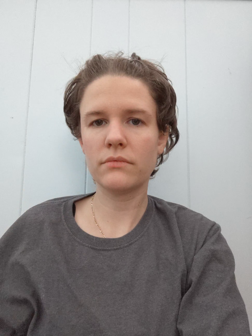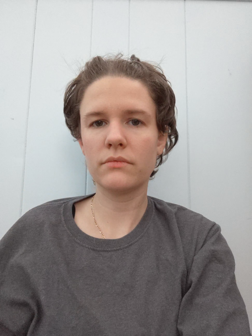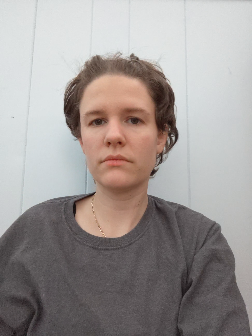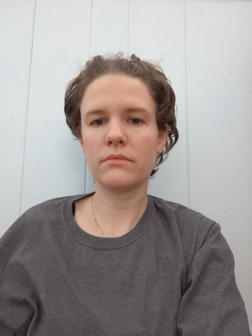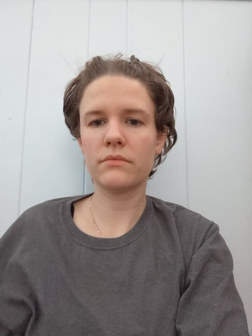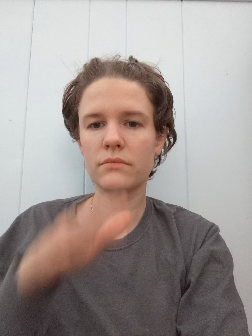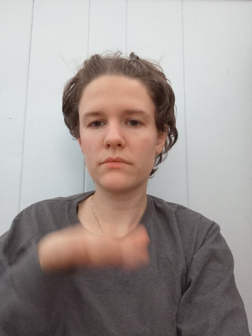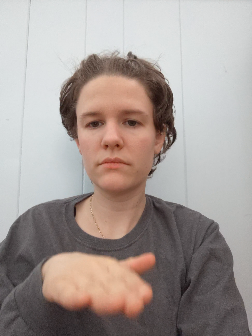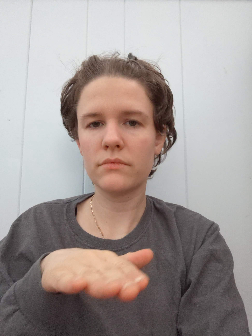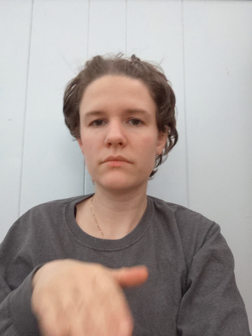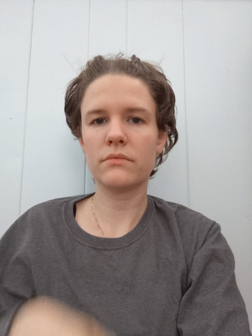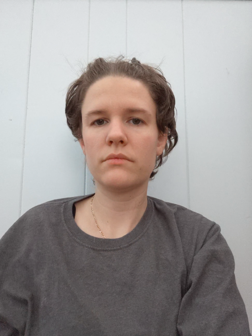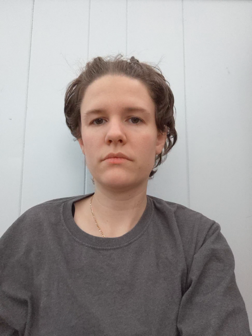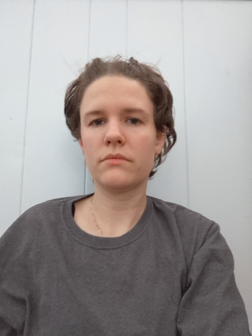on